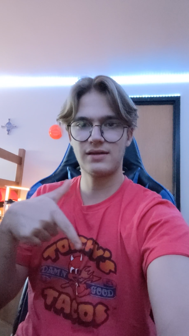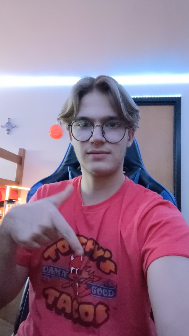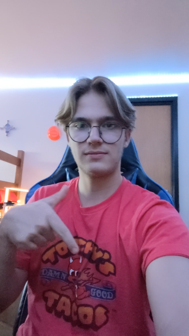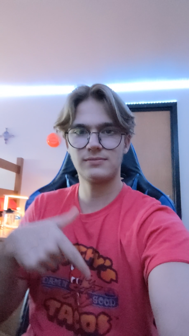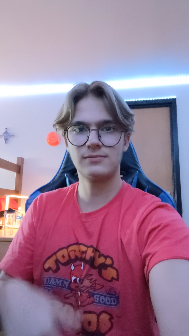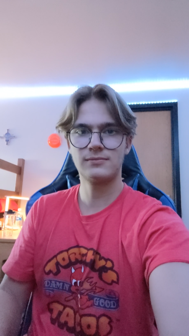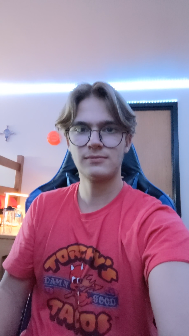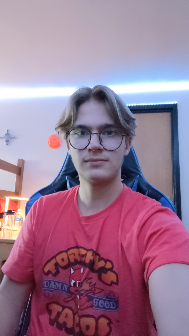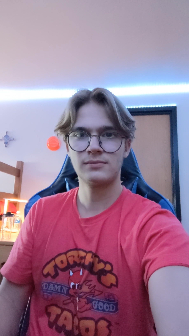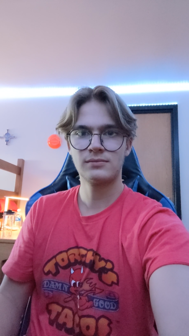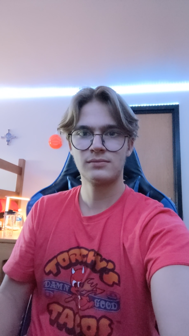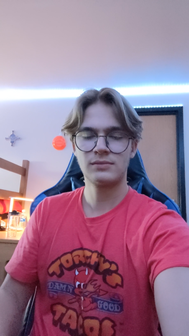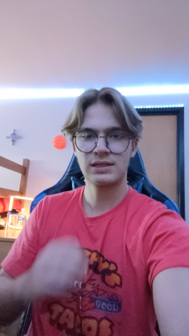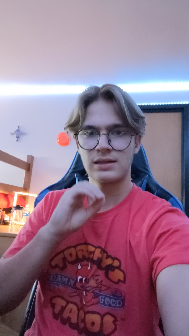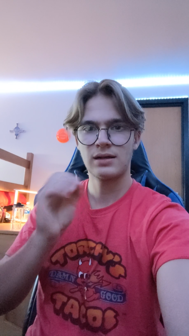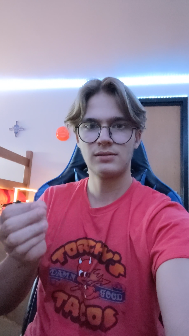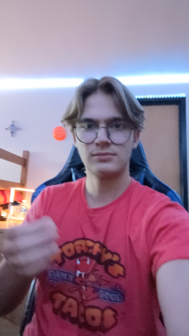none